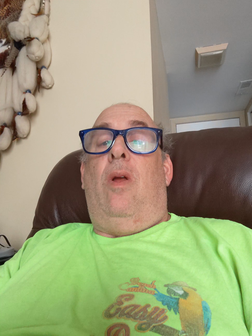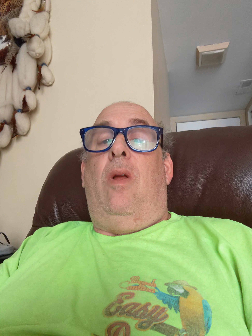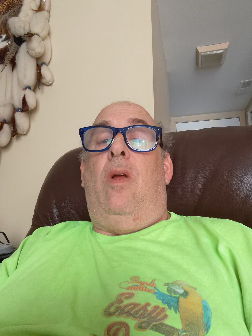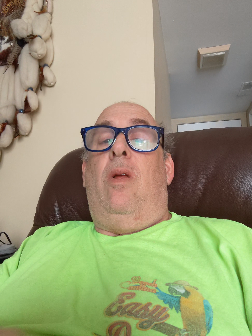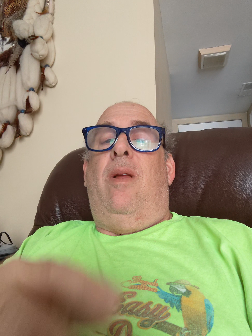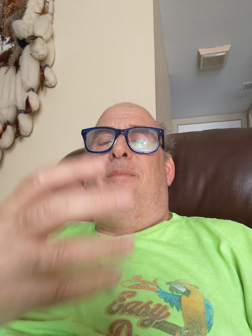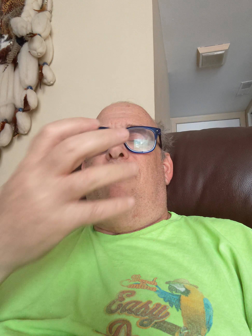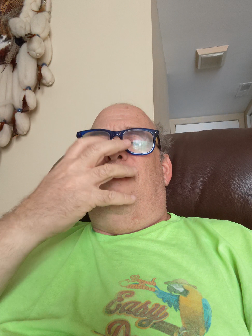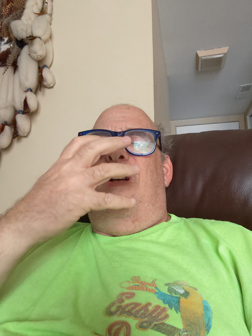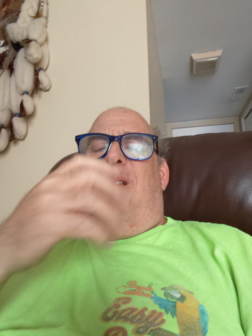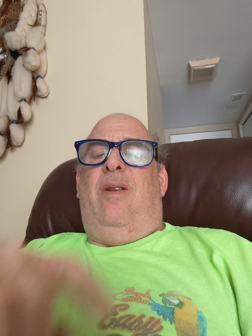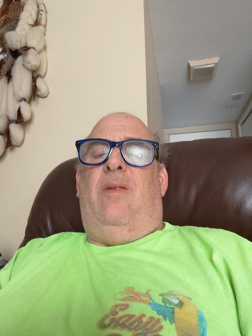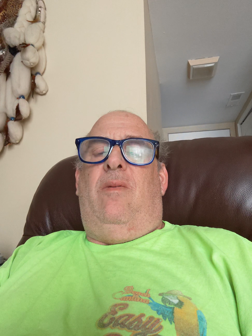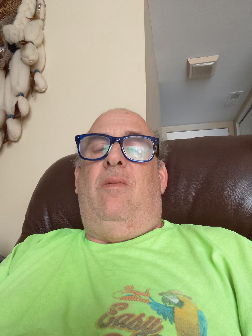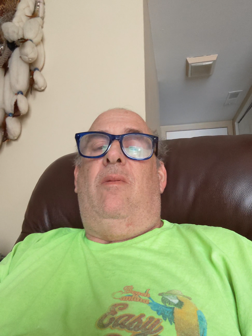mad